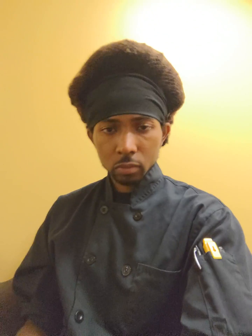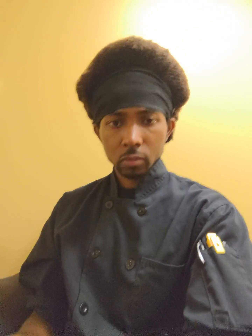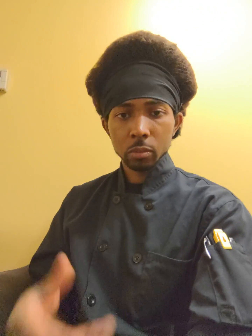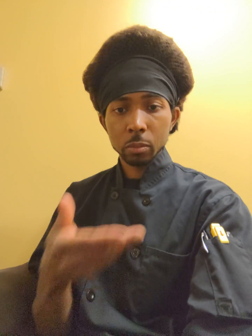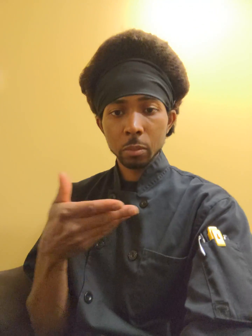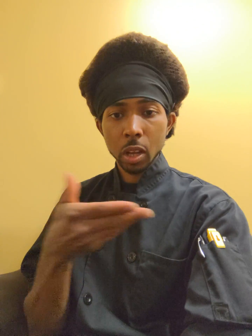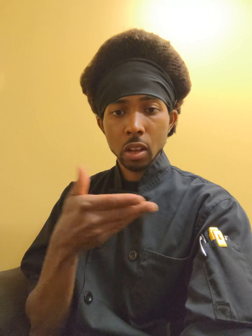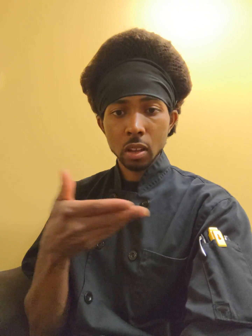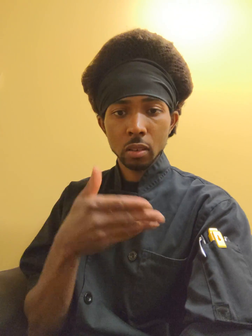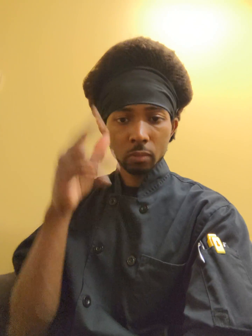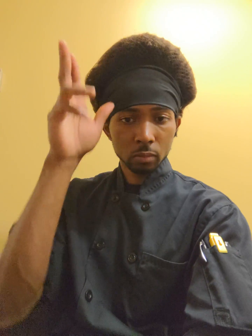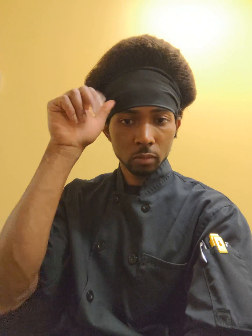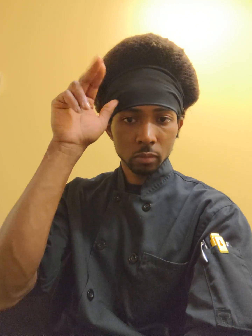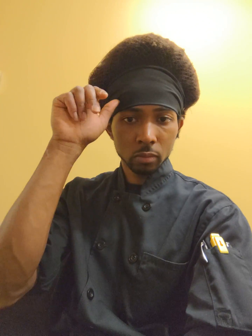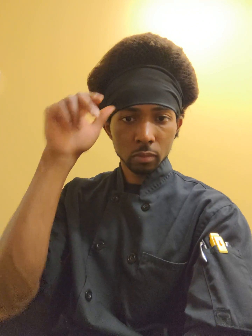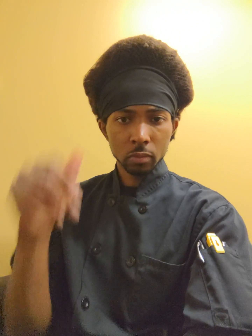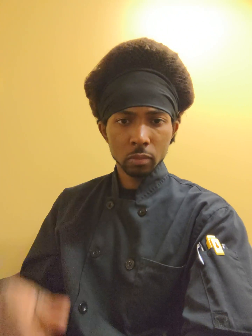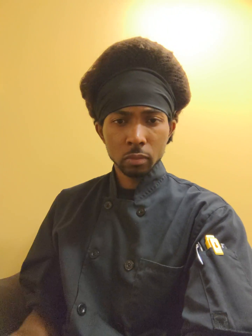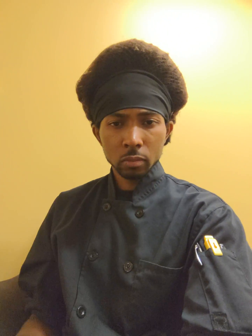pony